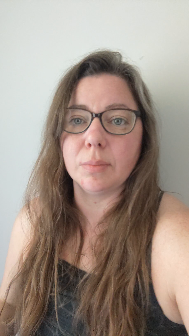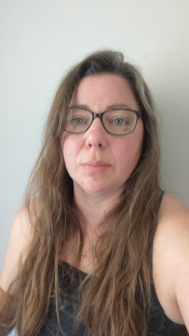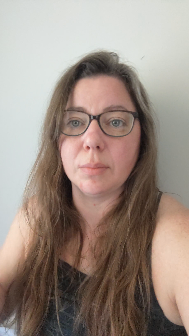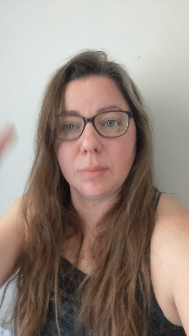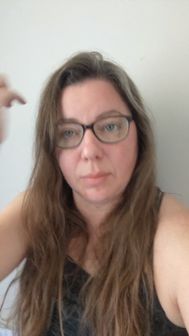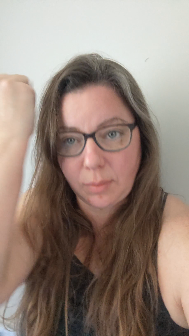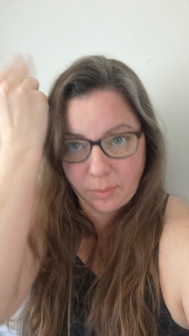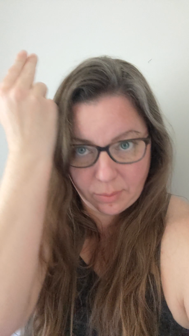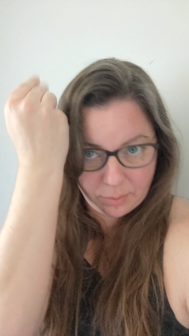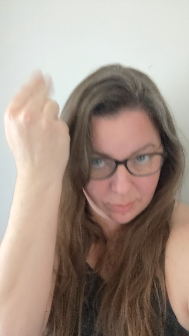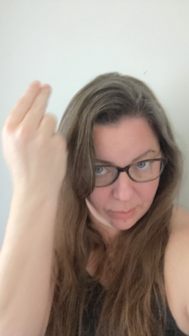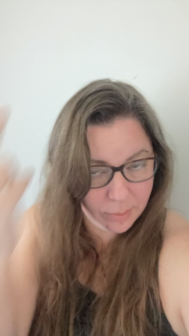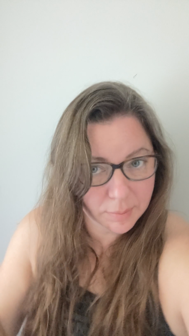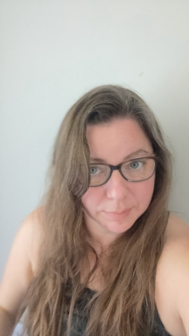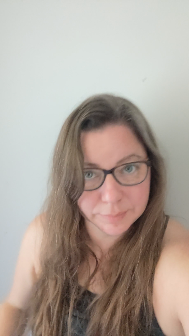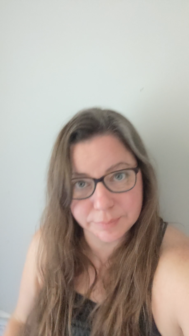rabbit